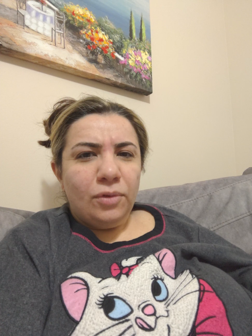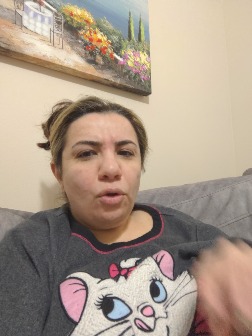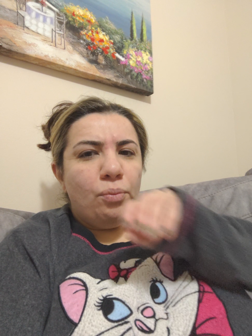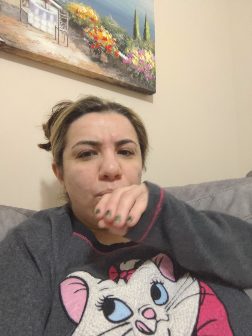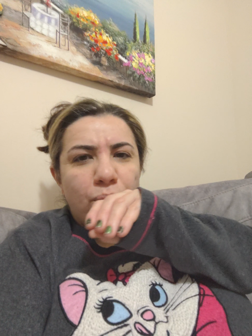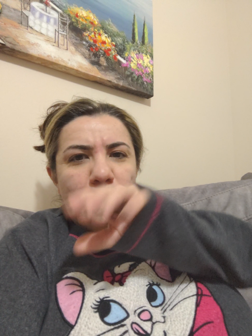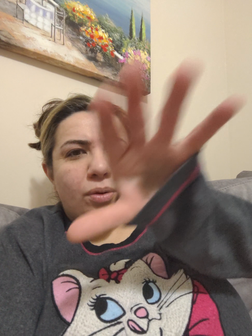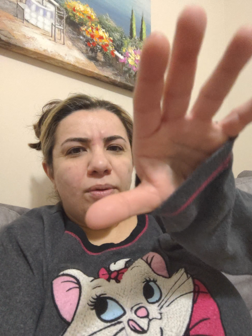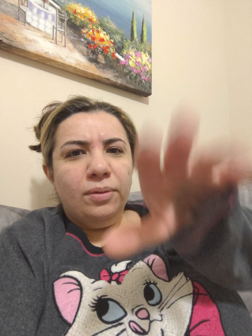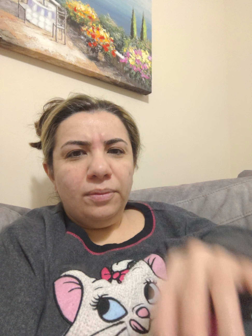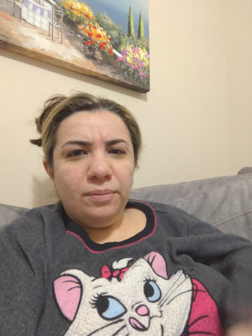blow